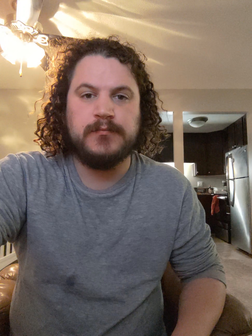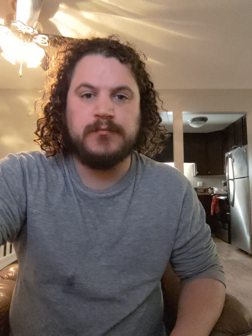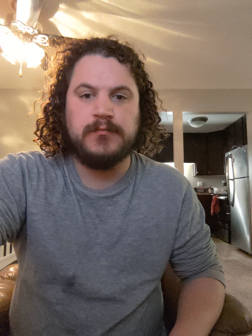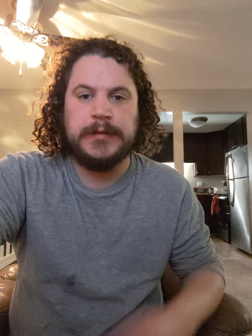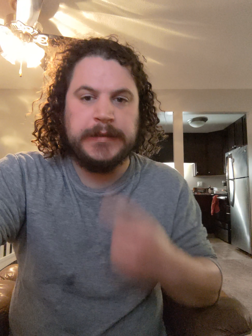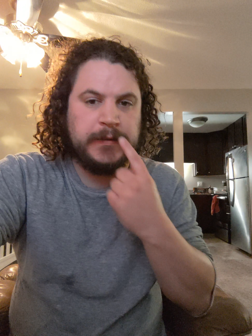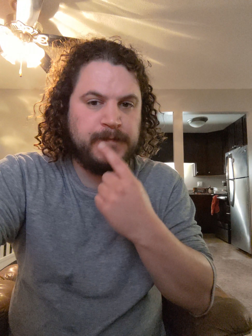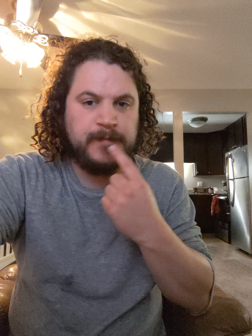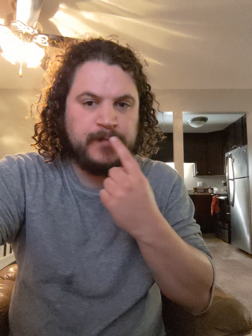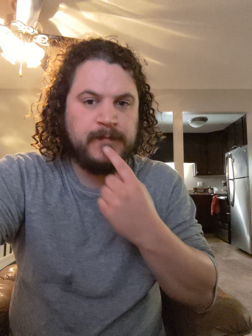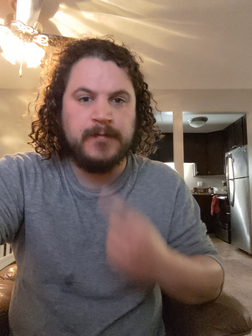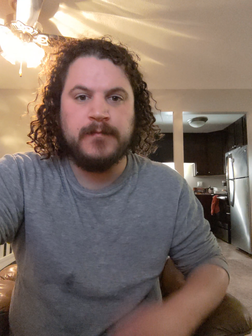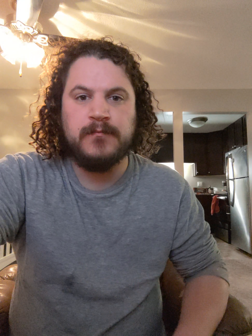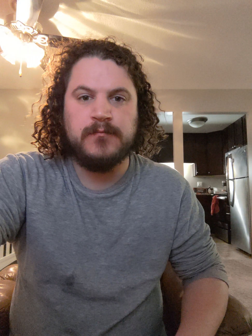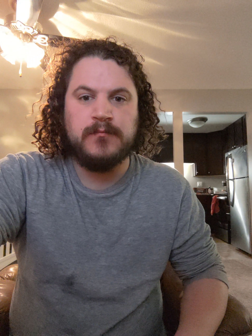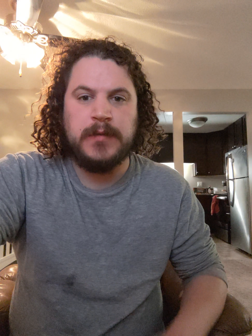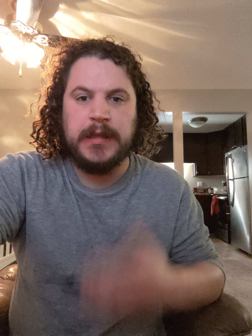lips